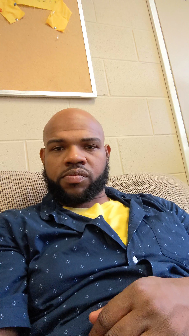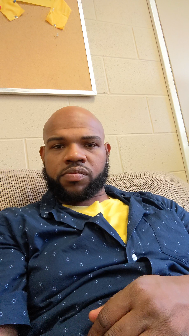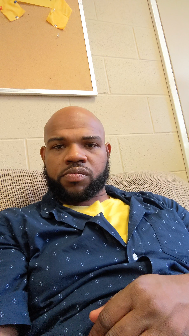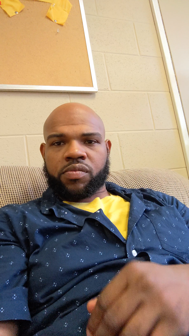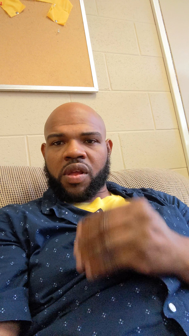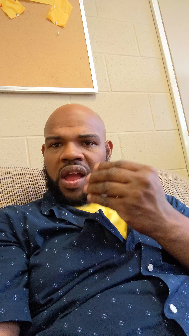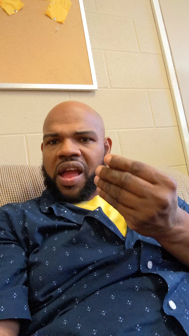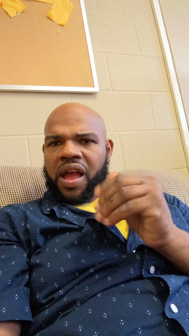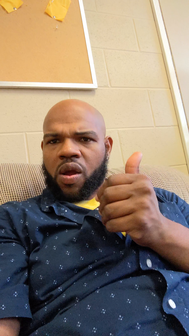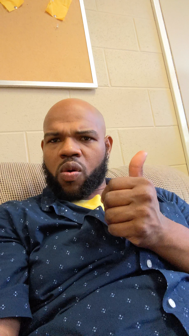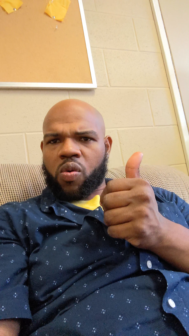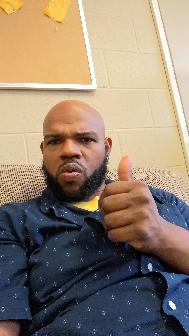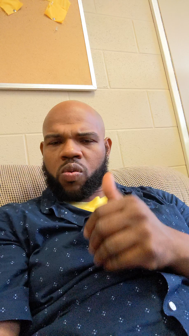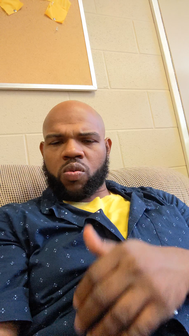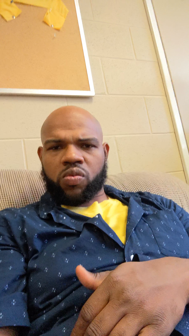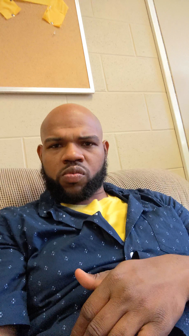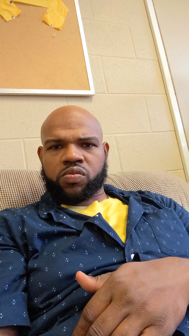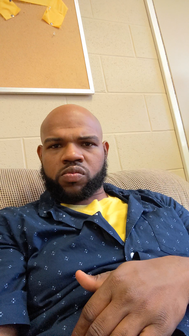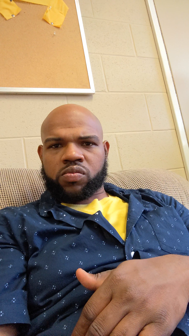how